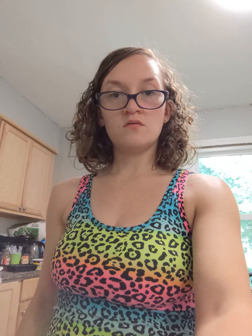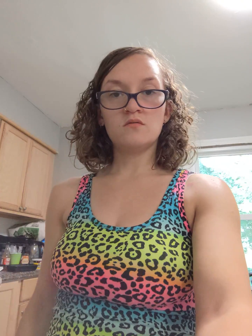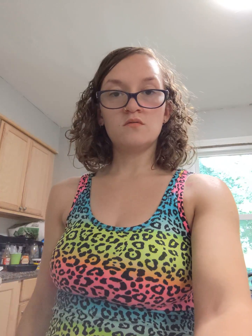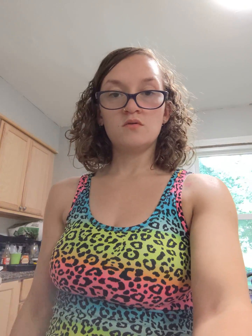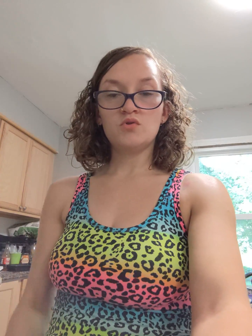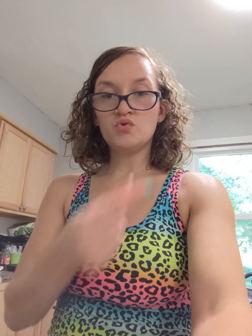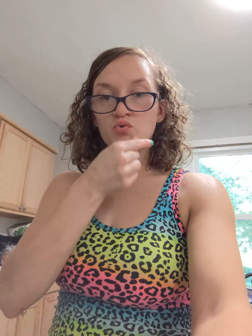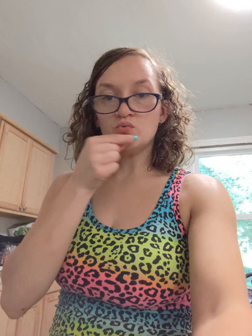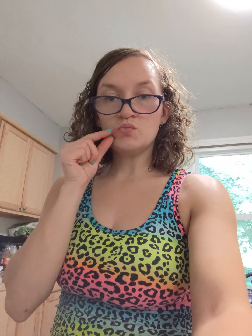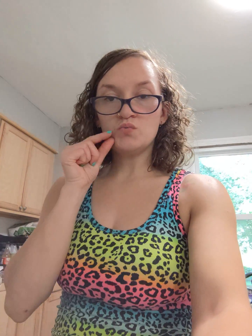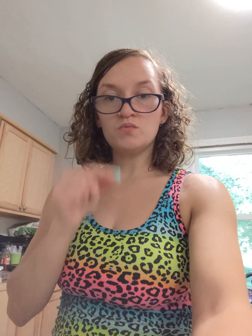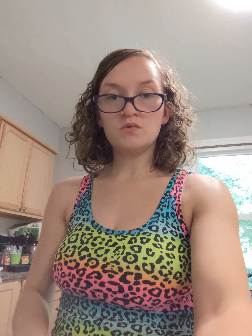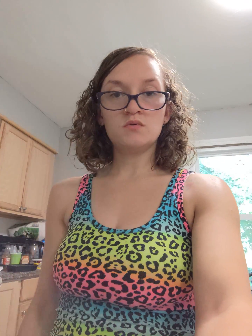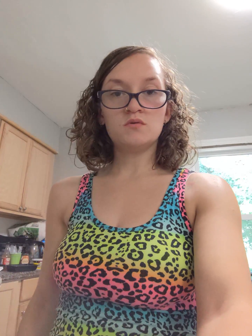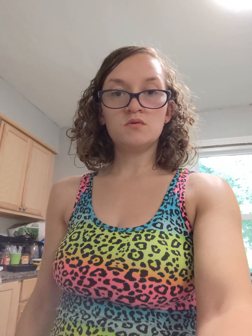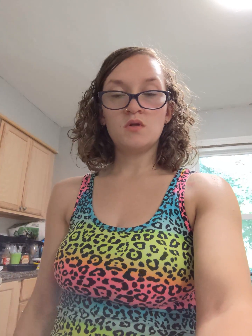glue